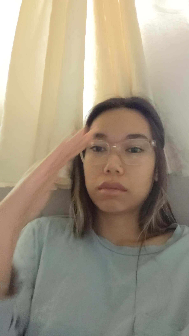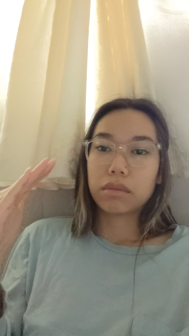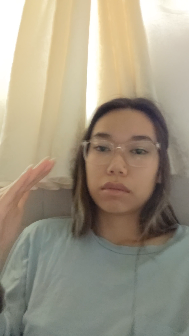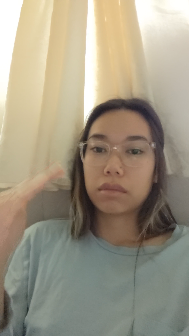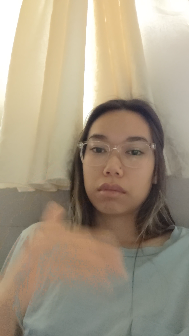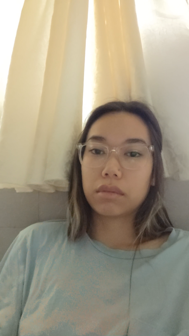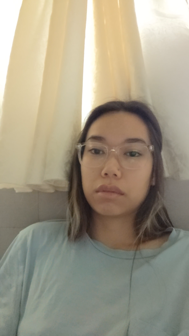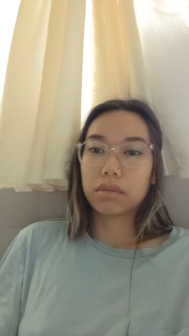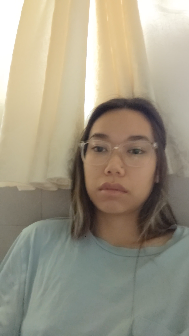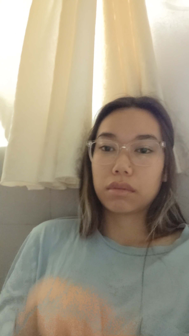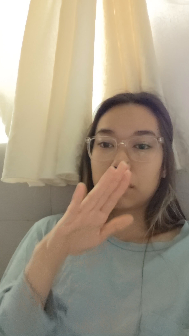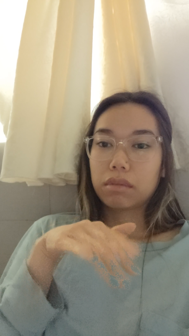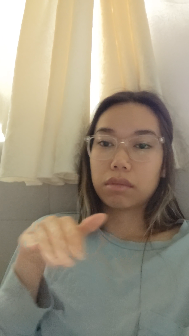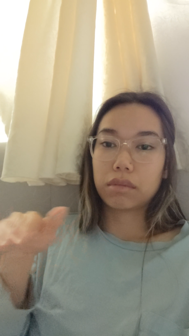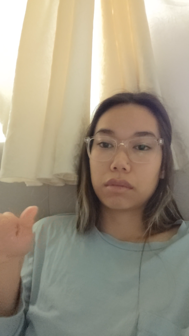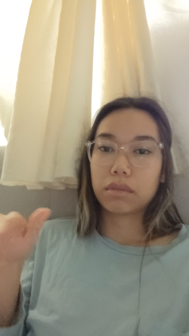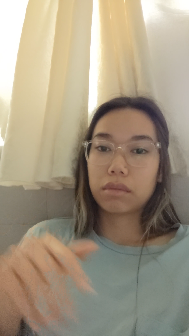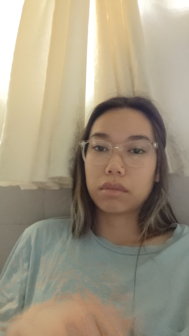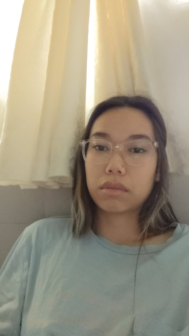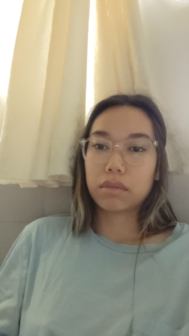children